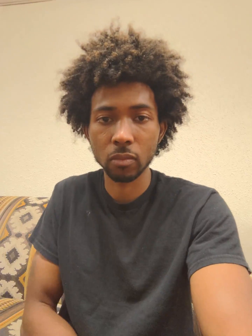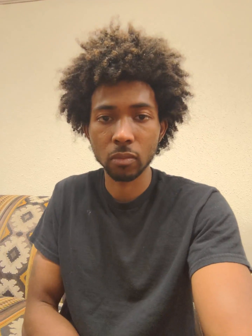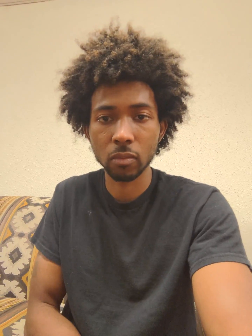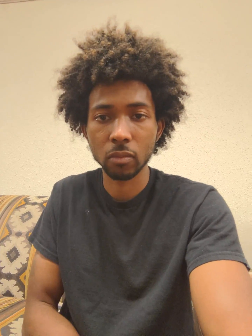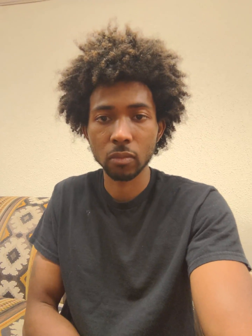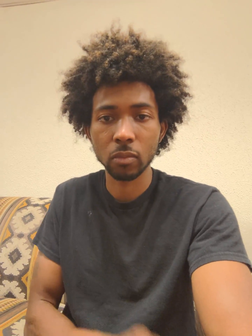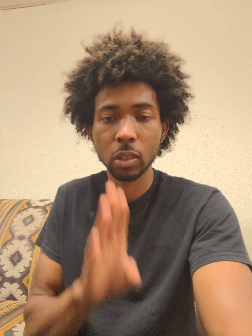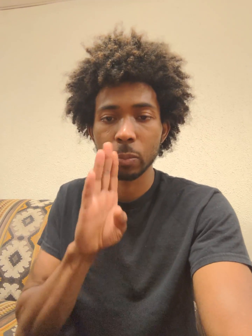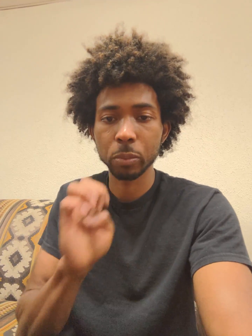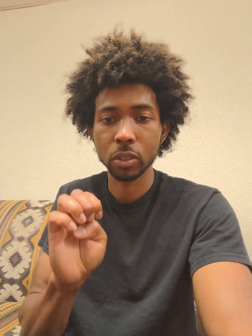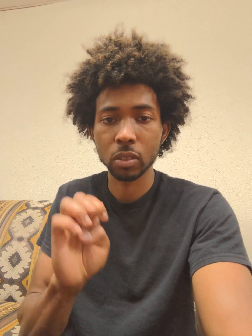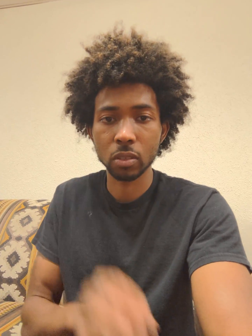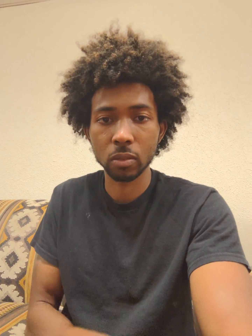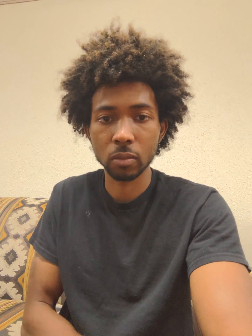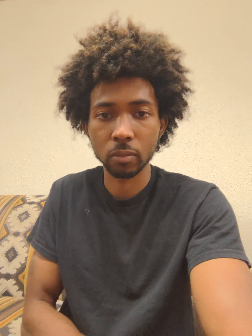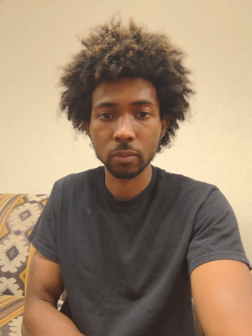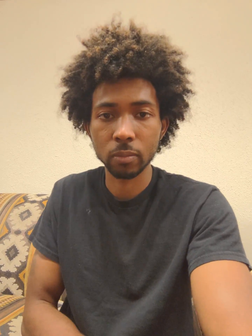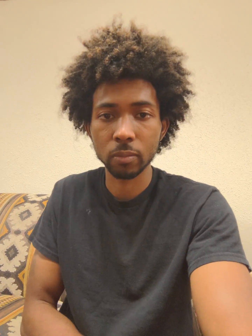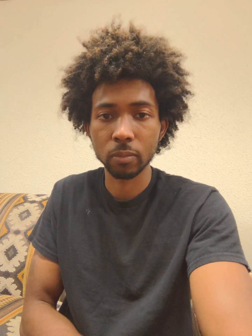be